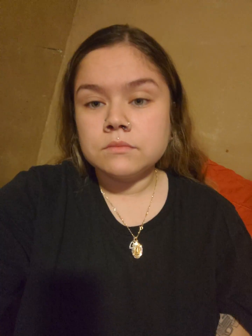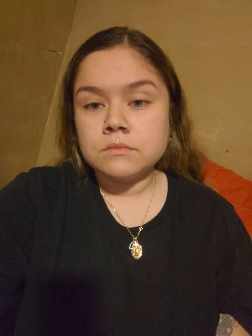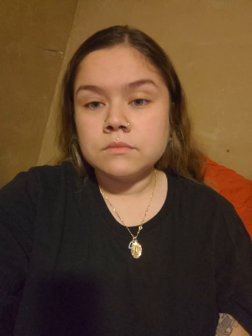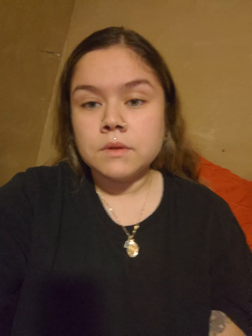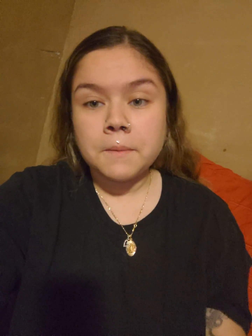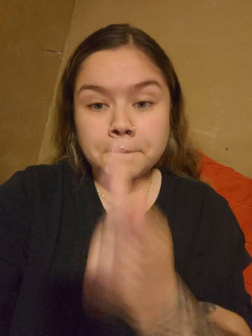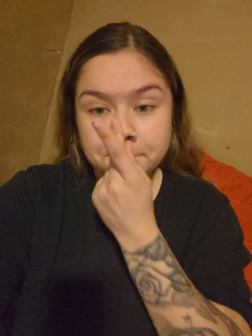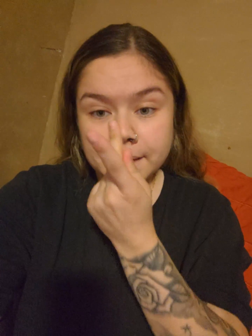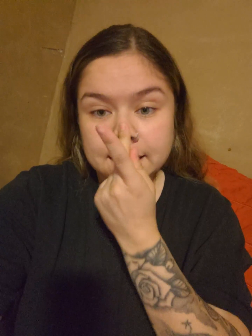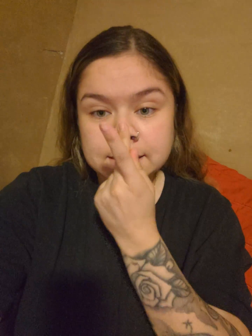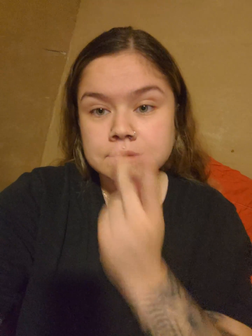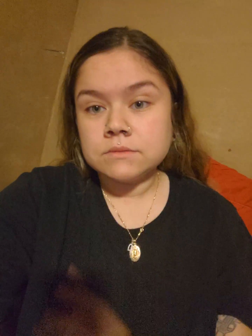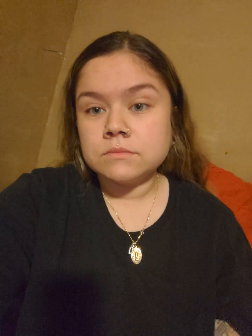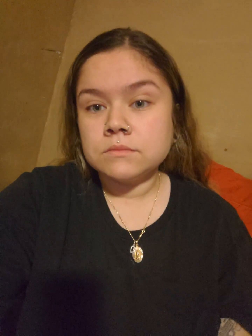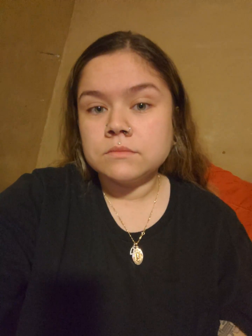penis